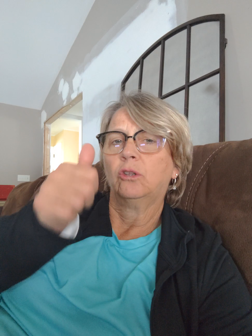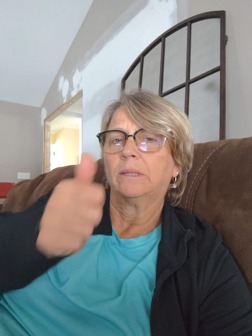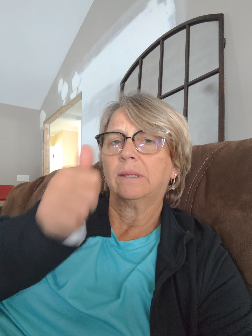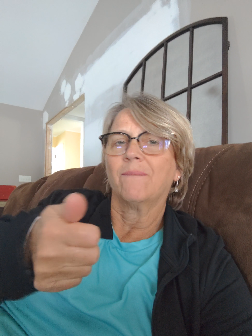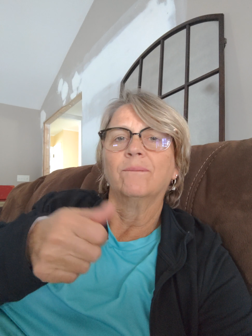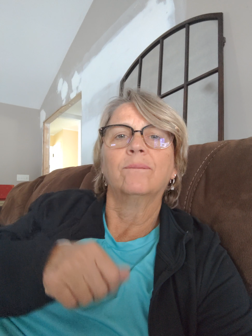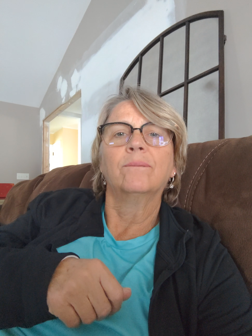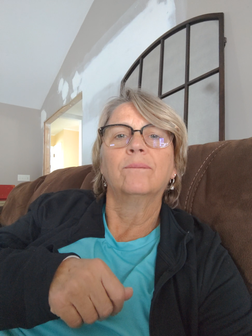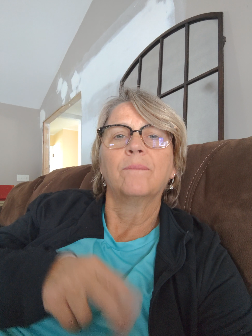yourself